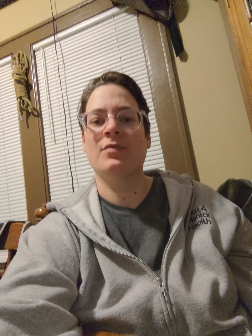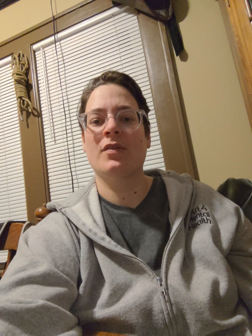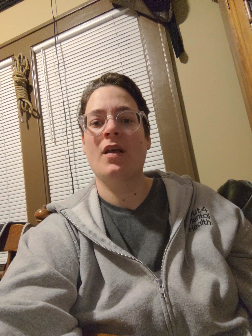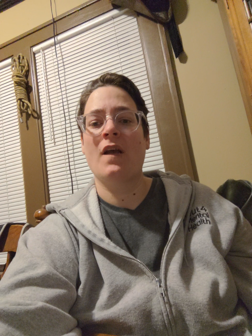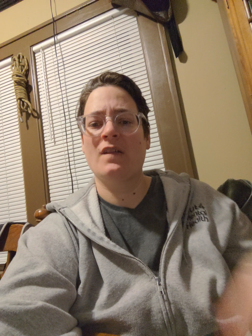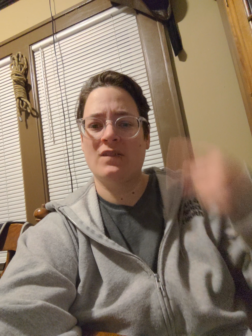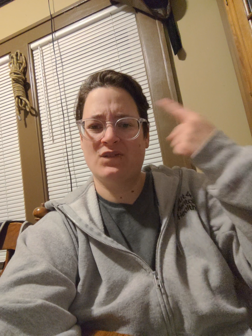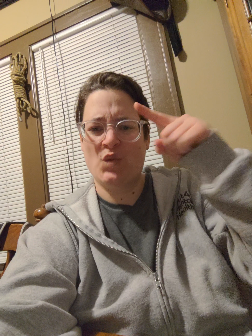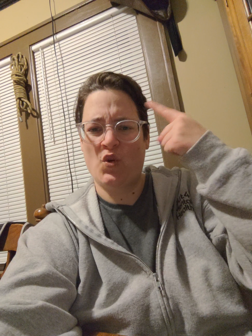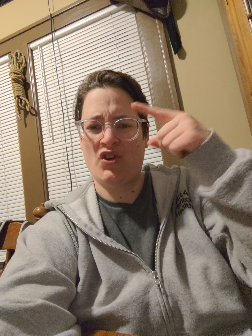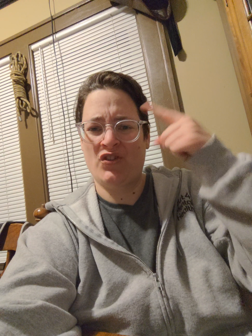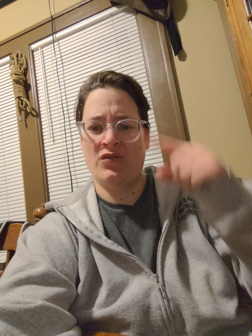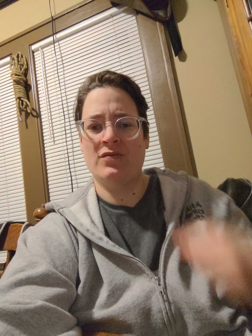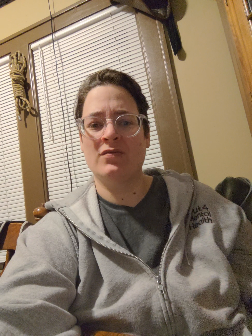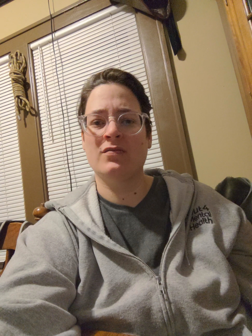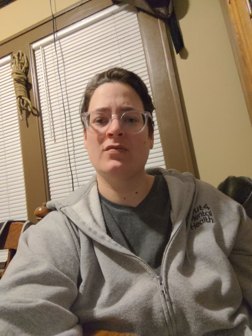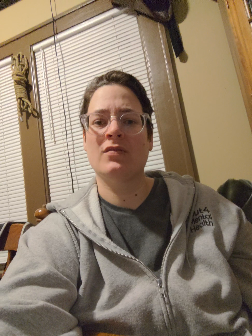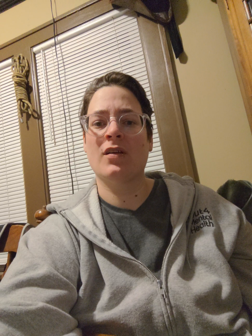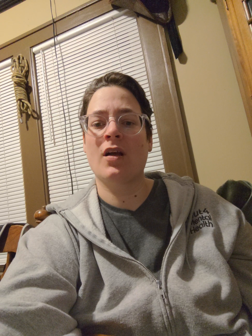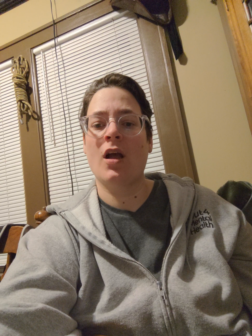for